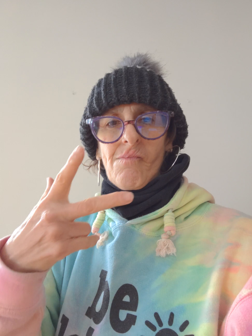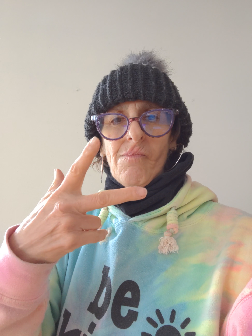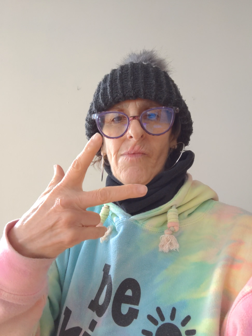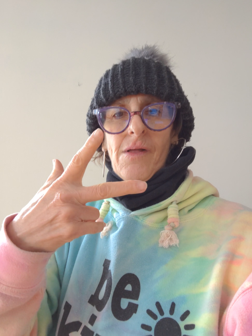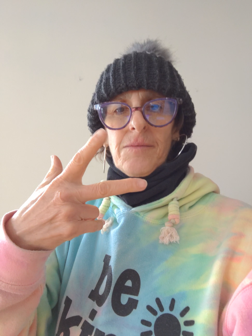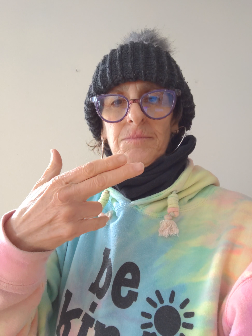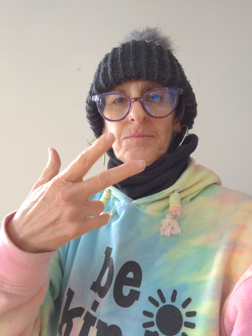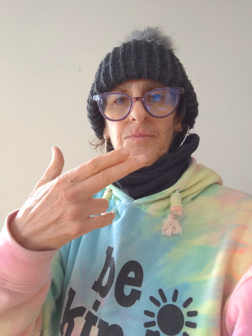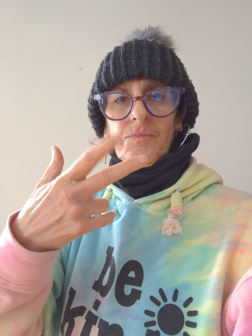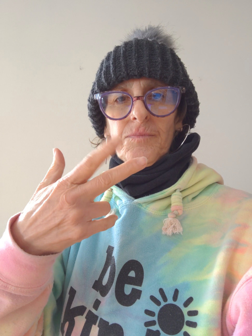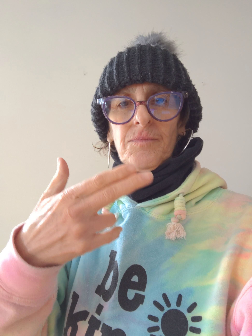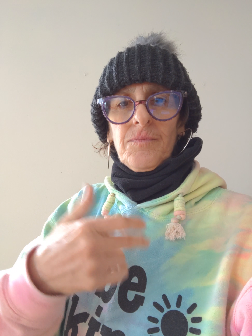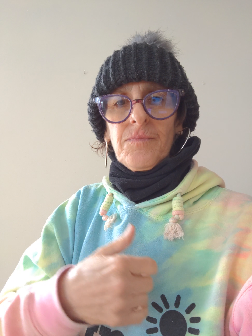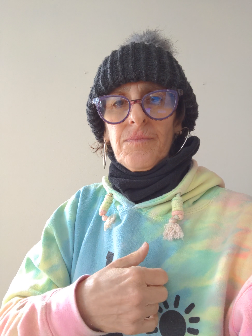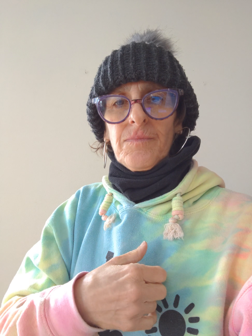scissors